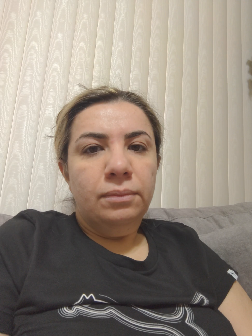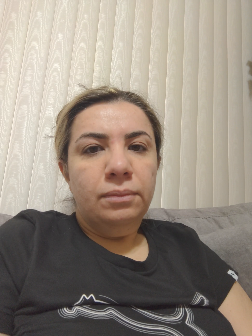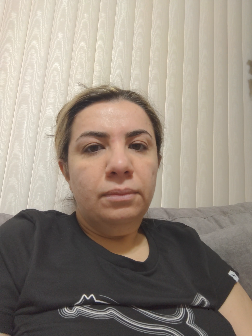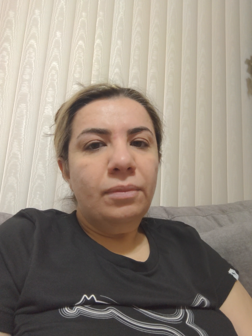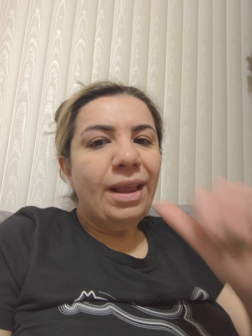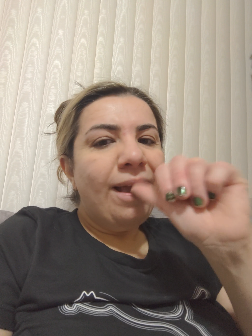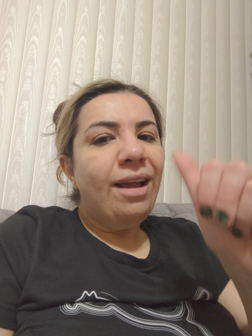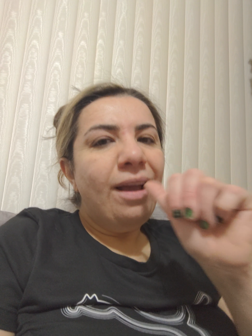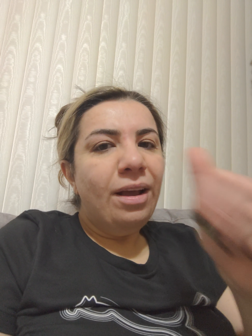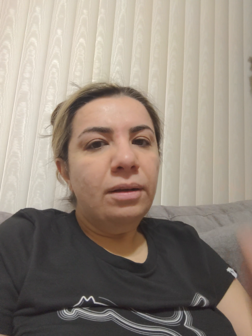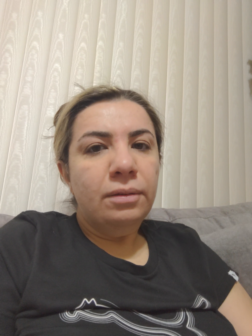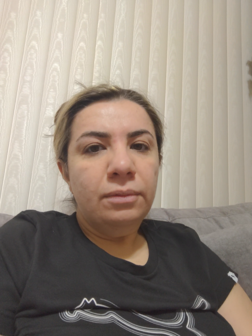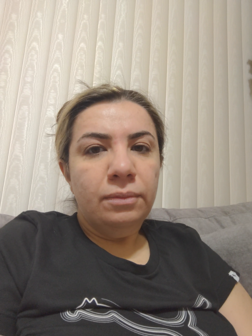nuts